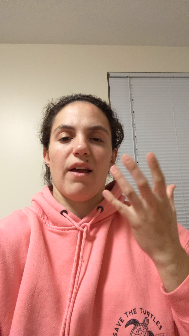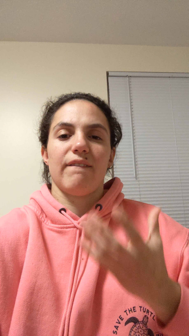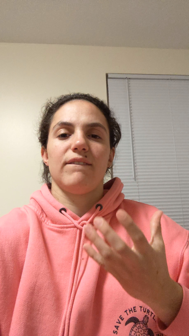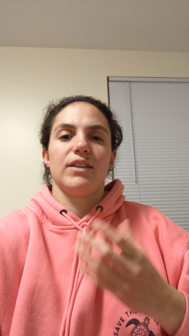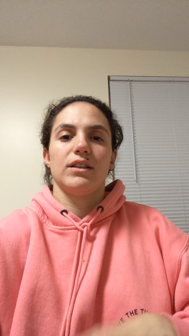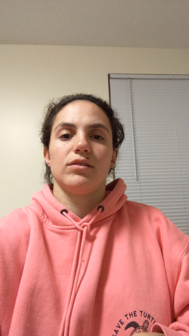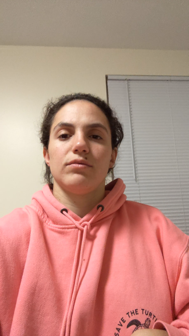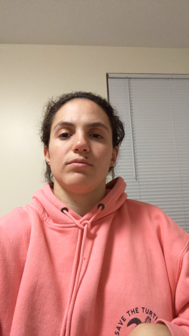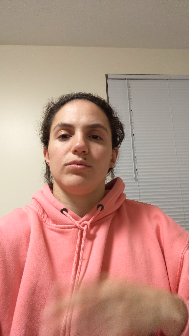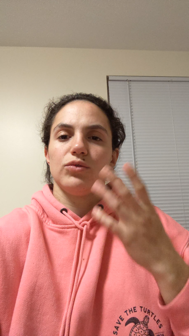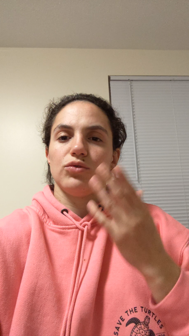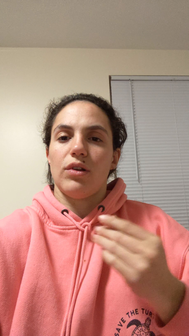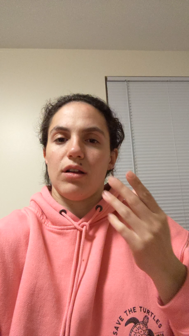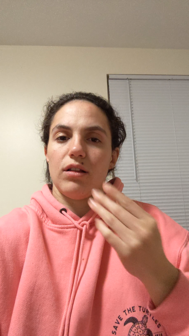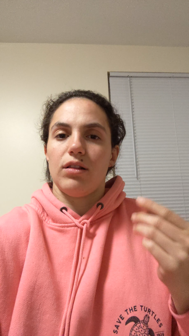gentle